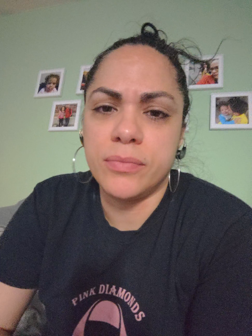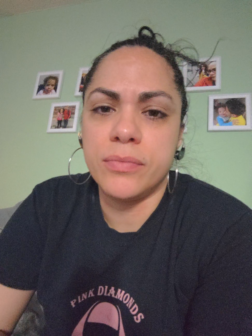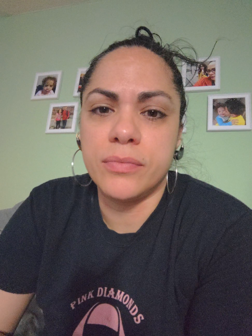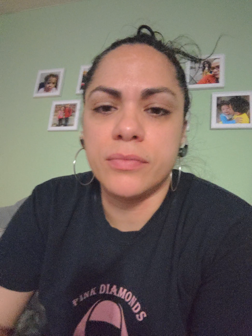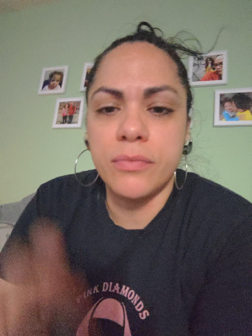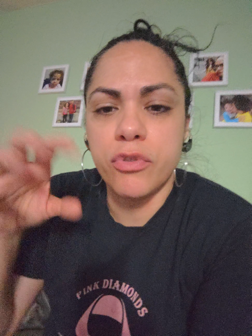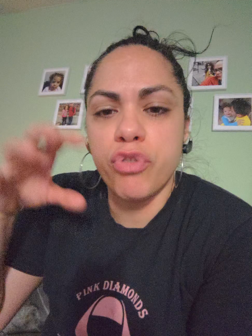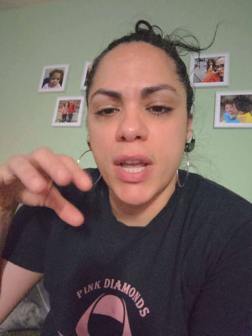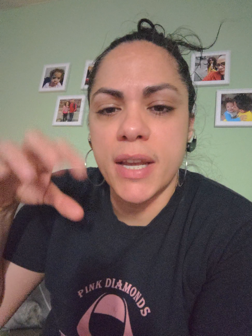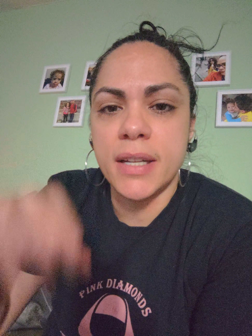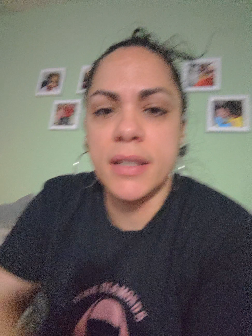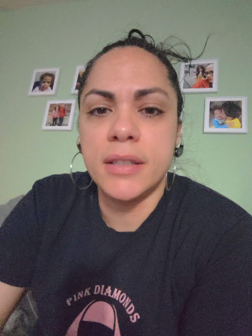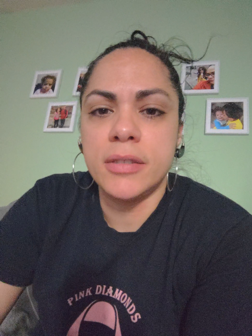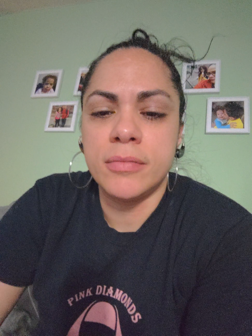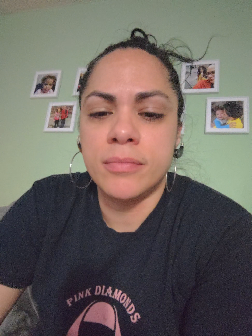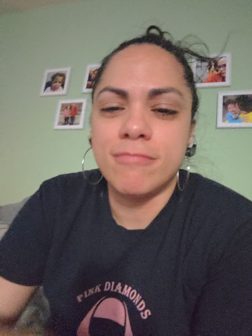rain